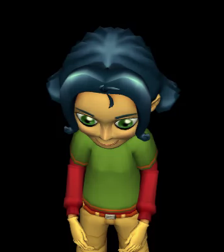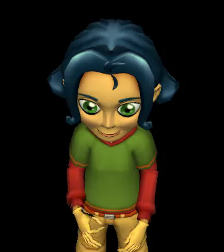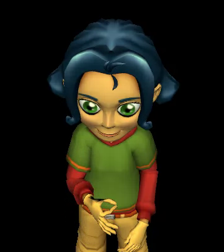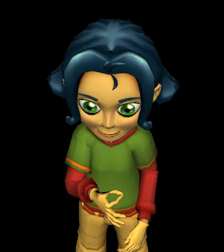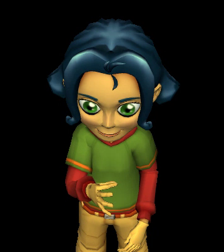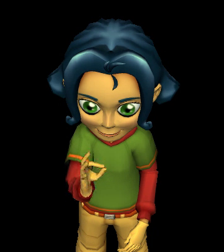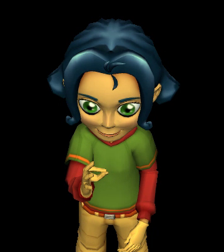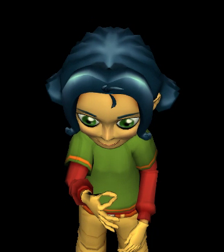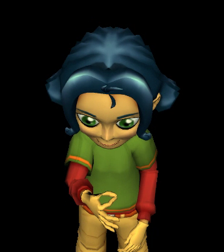فنجان